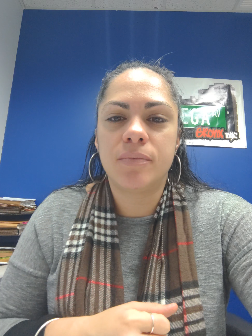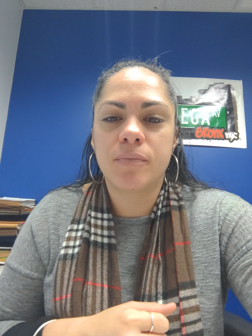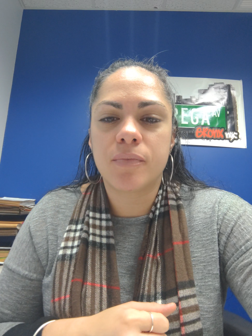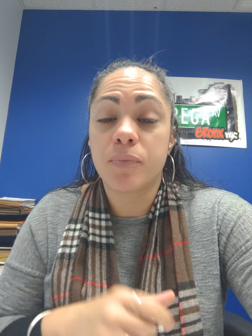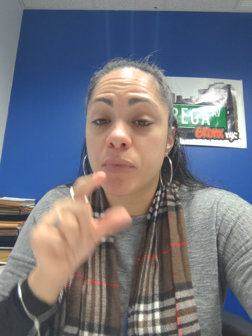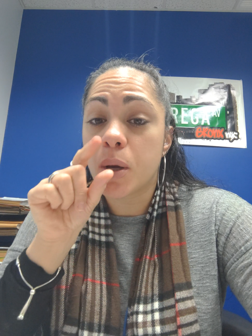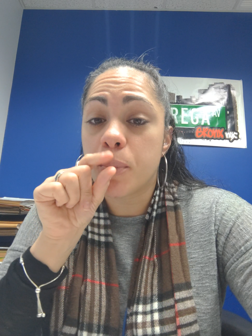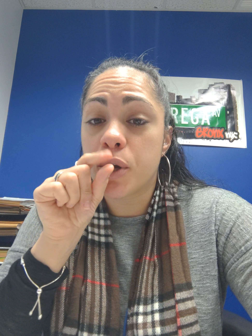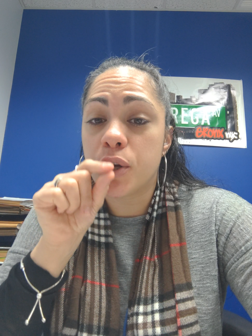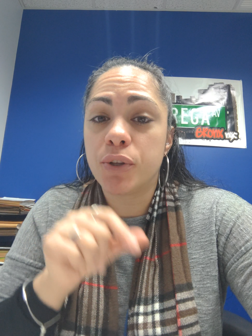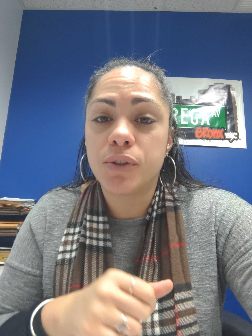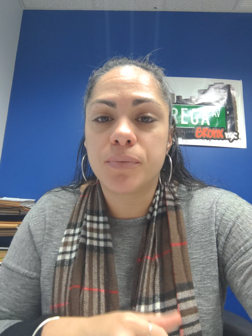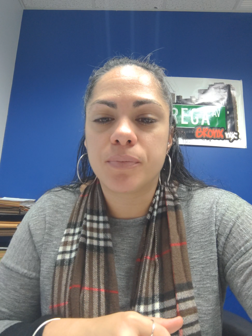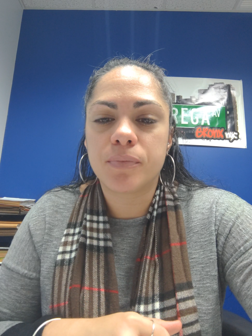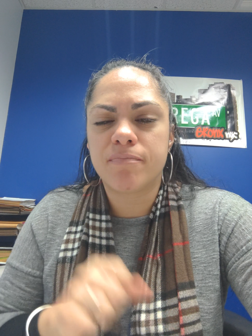bird